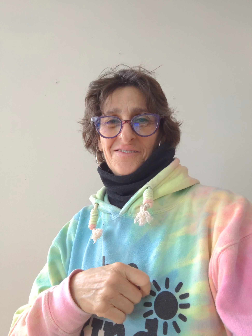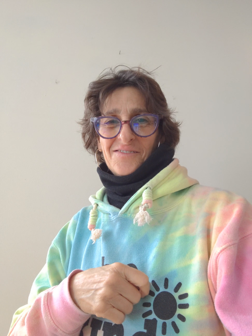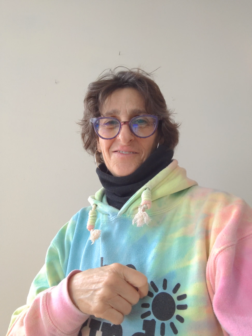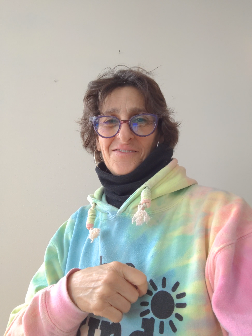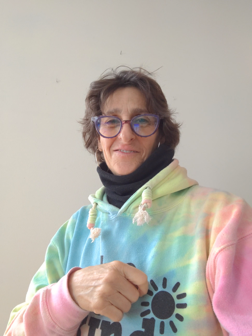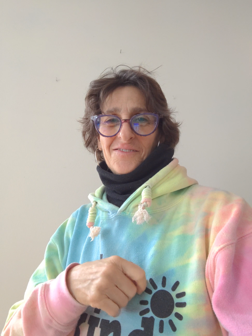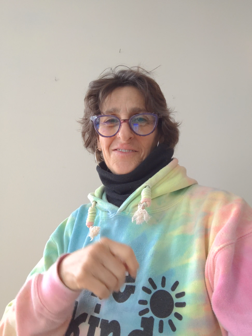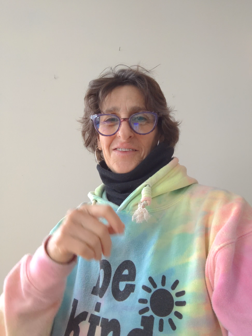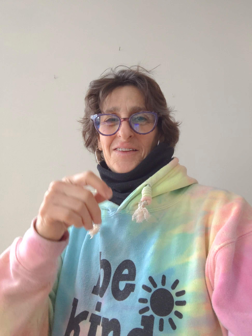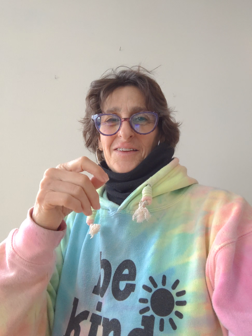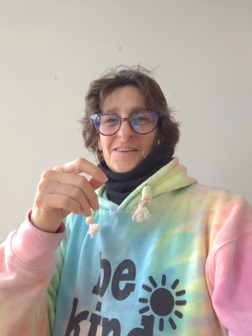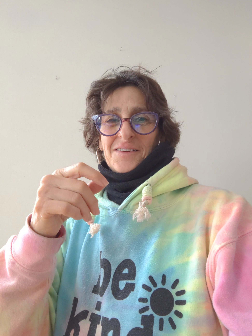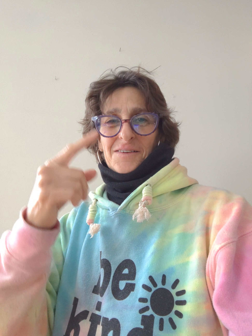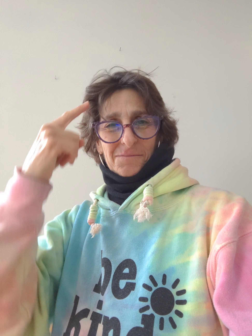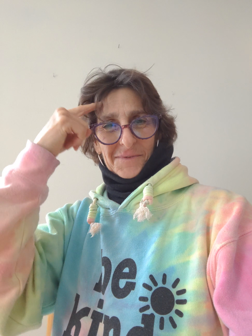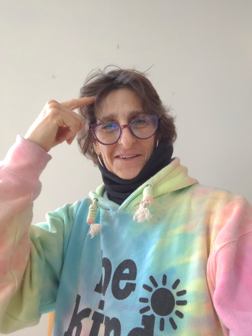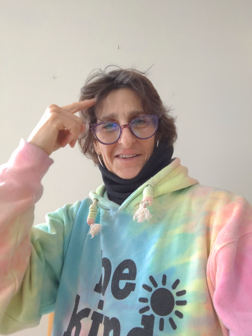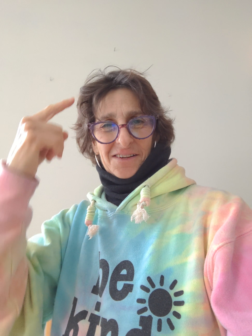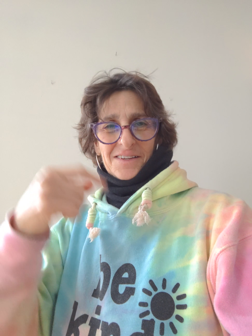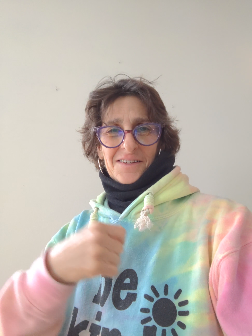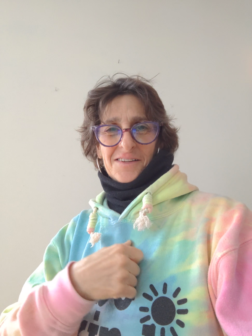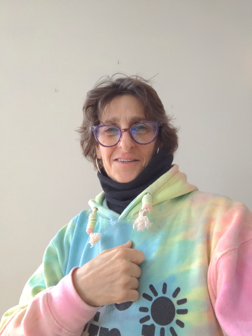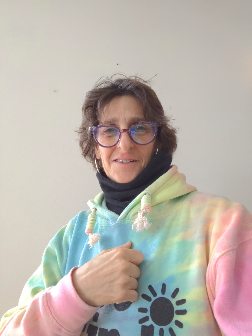penny